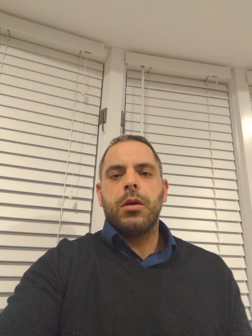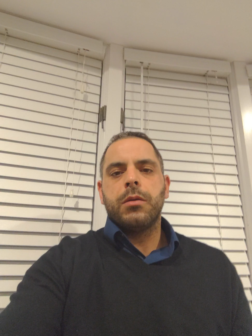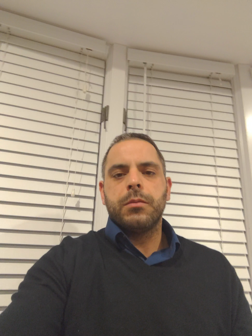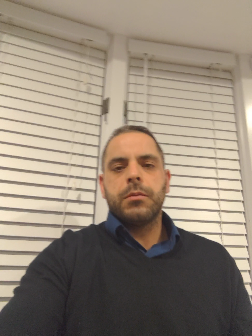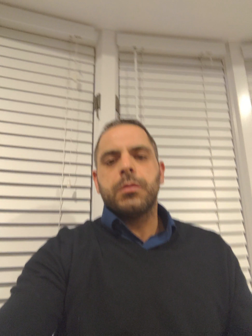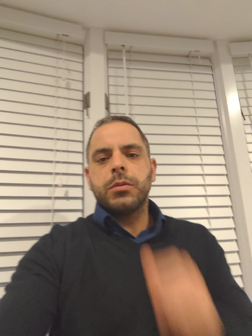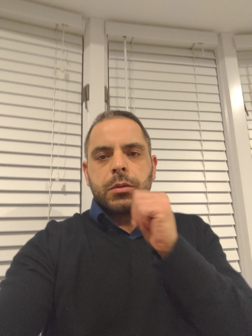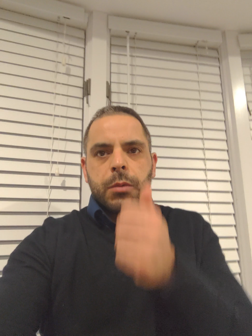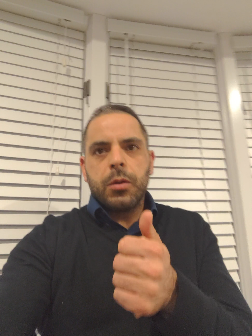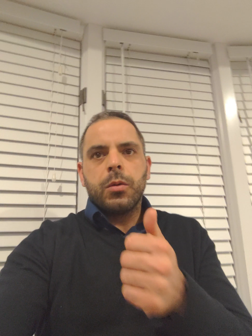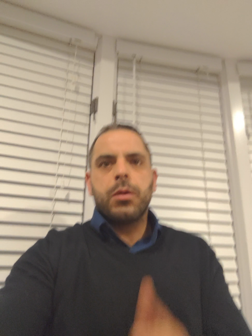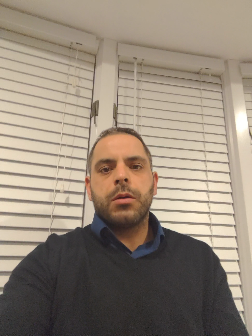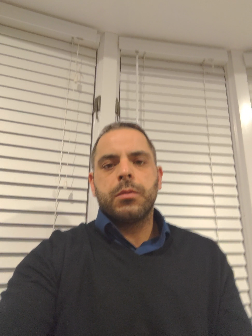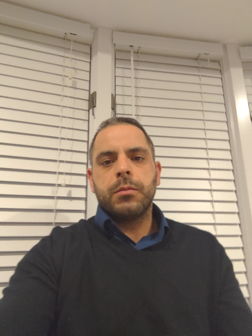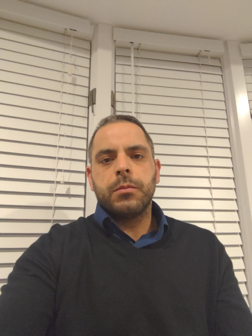tomorrow